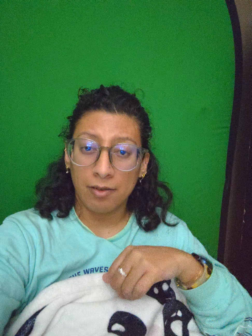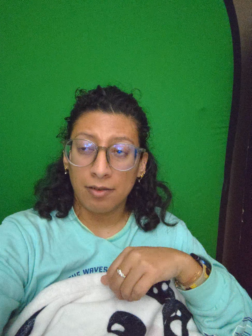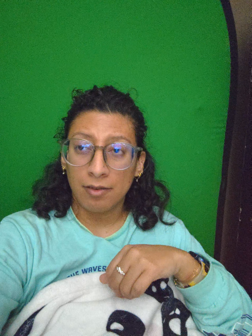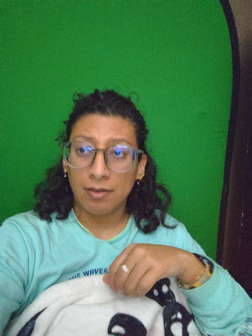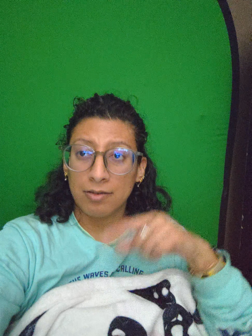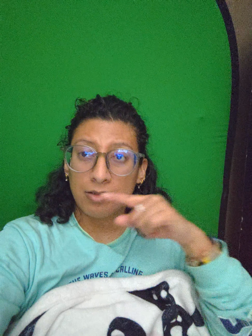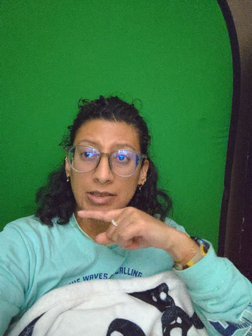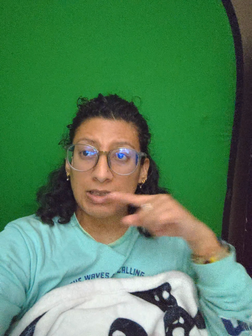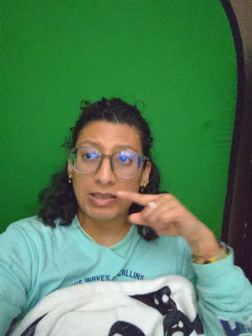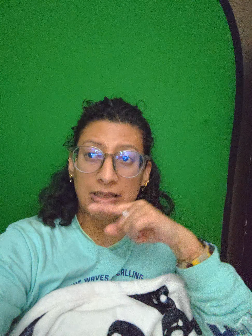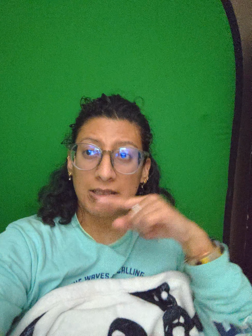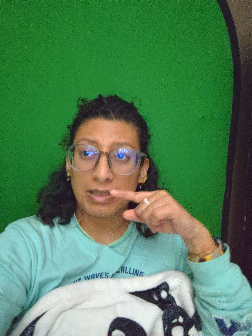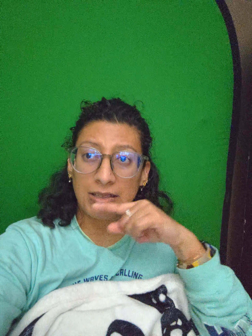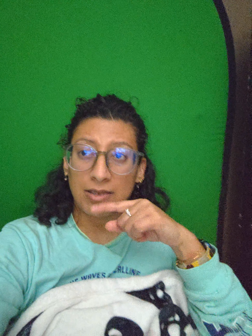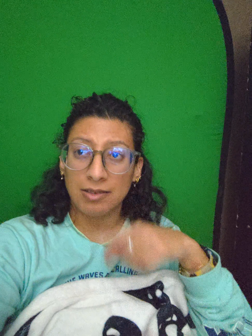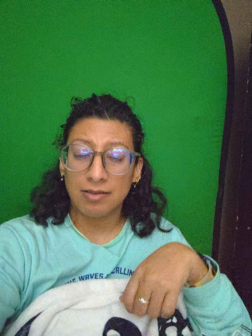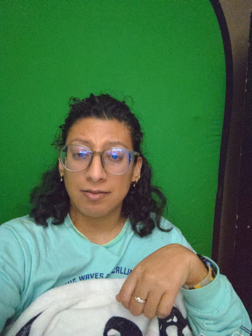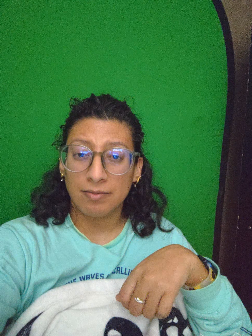toothbrush